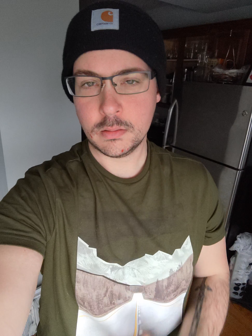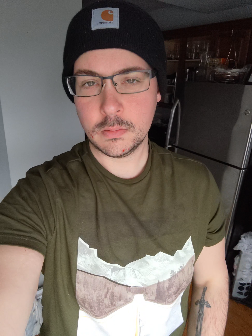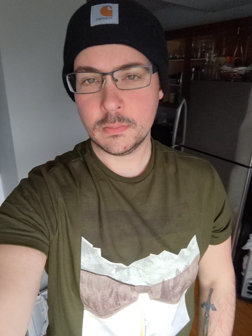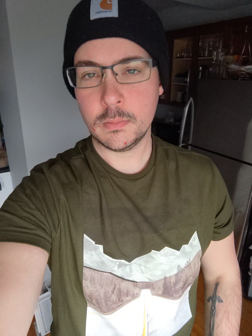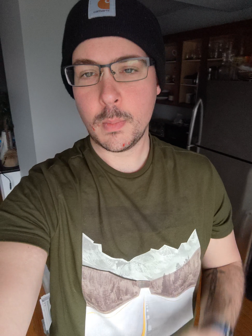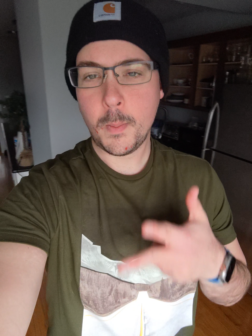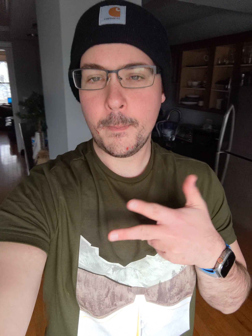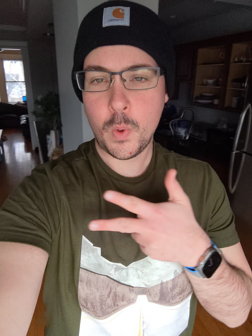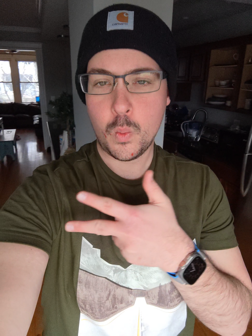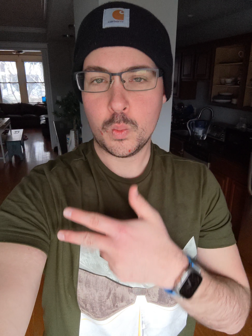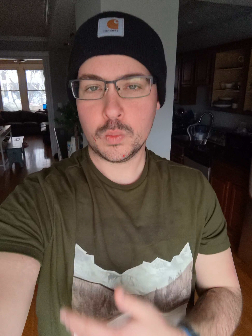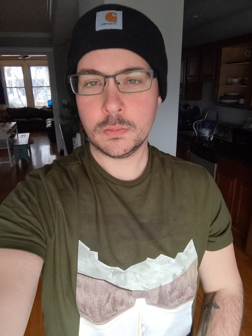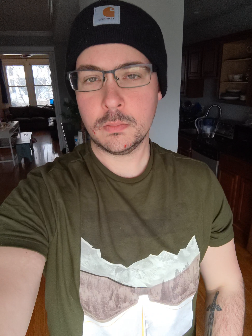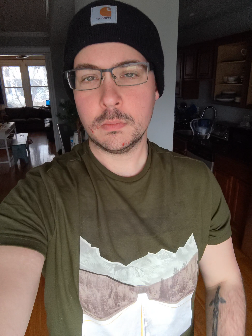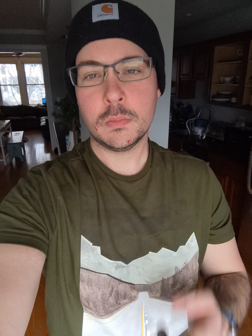boat